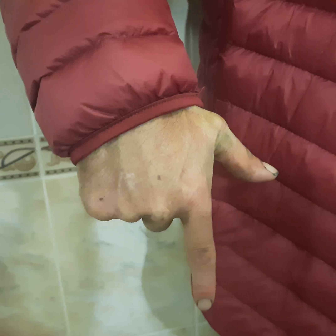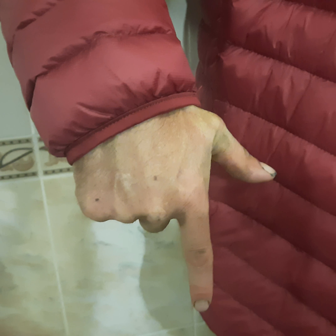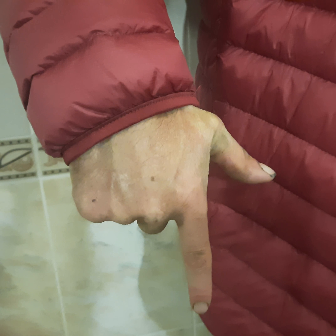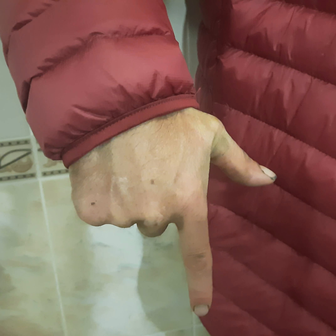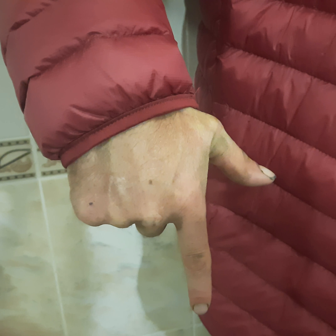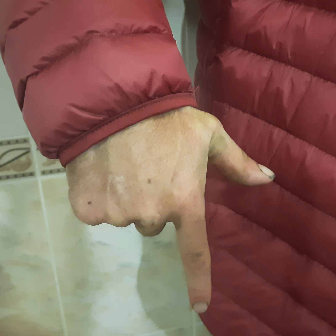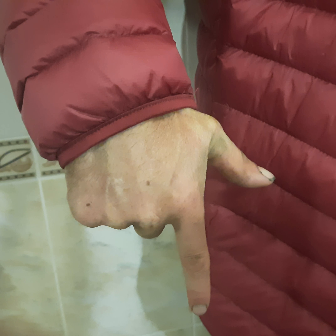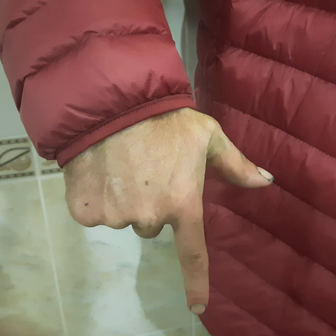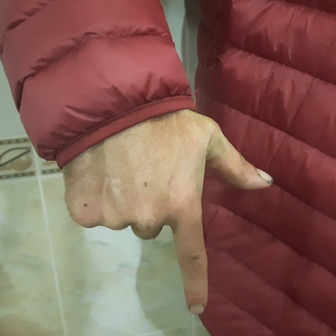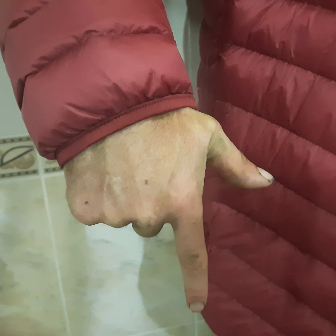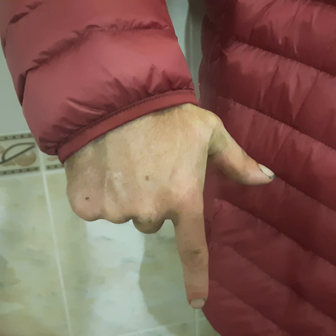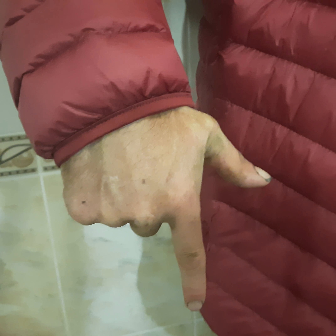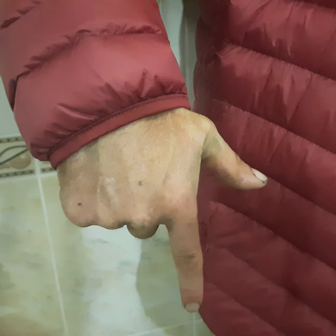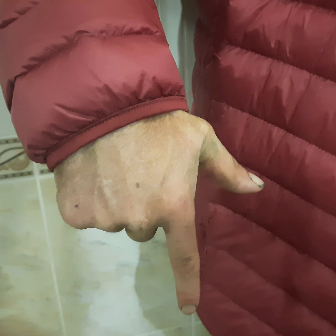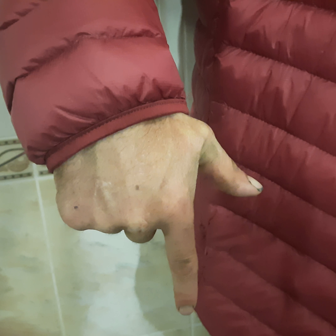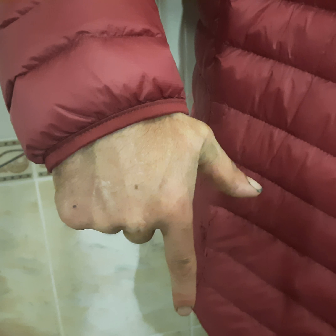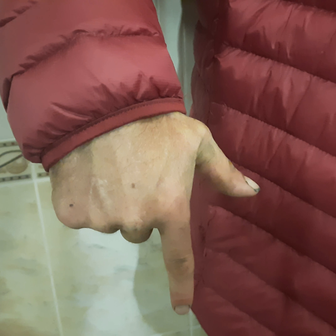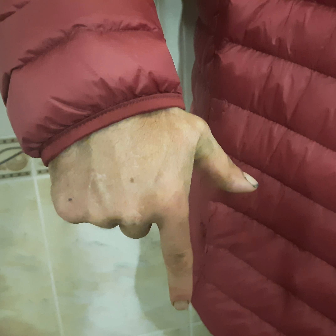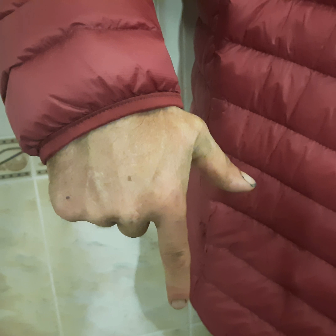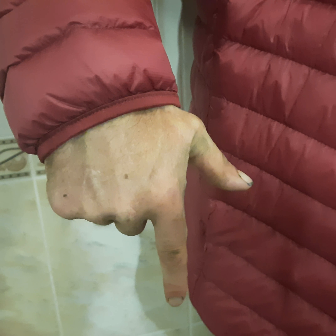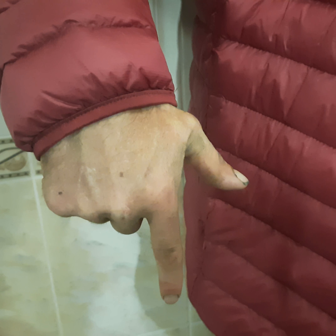Г